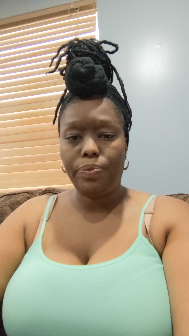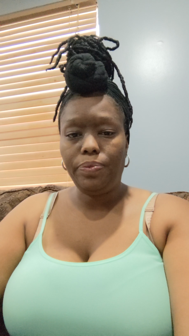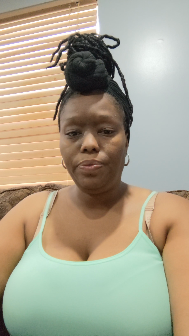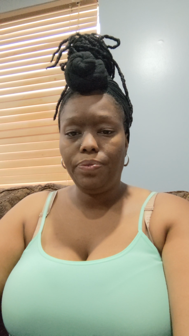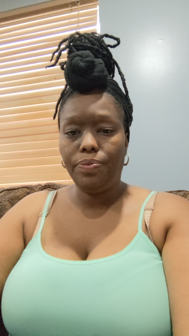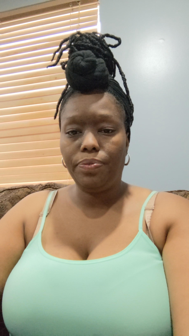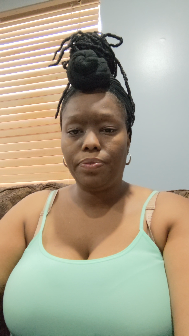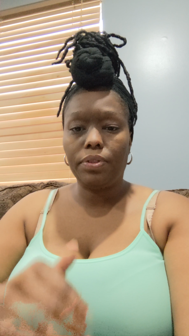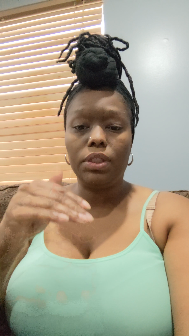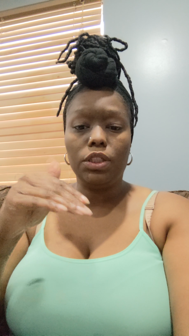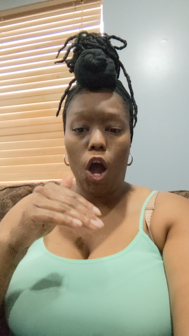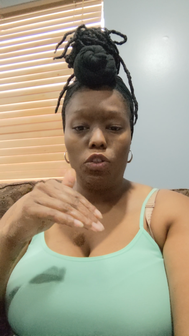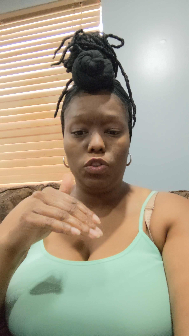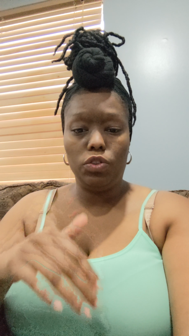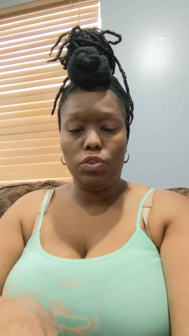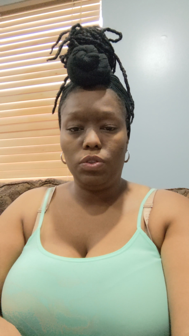doctor